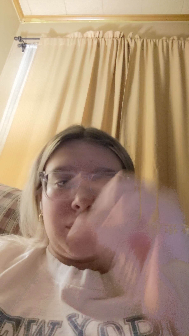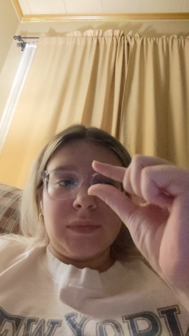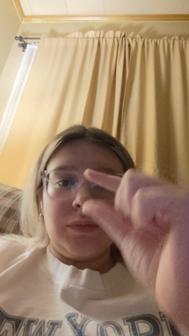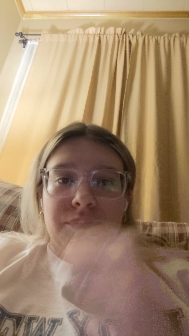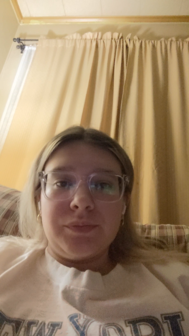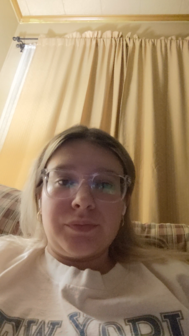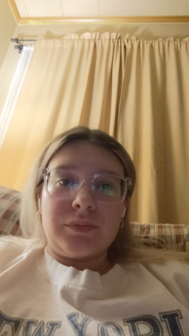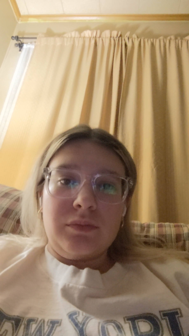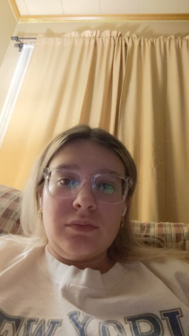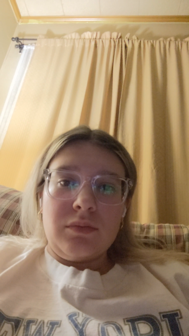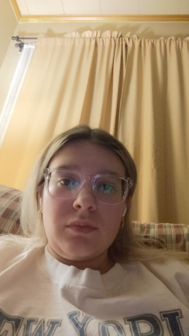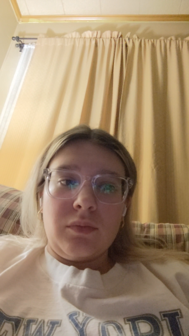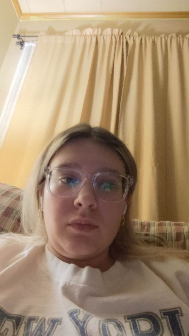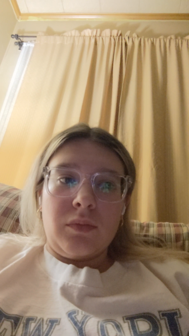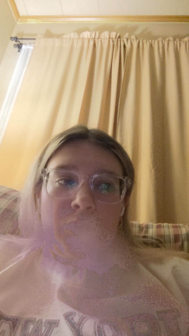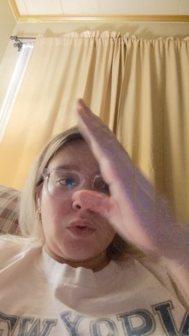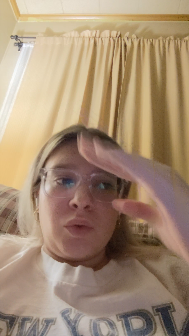roof